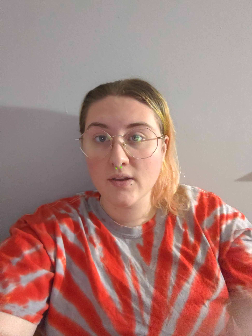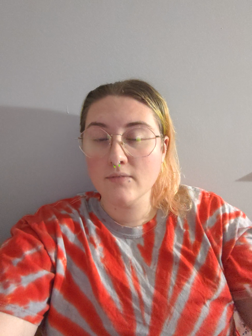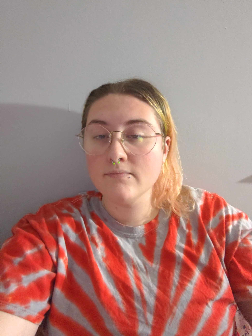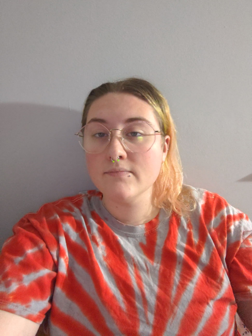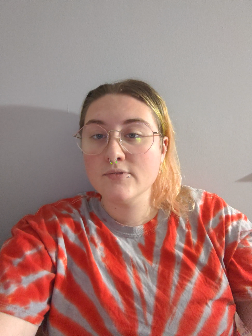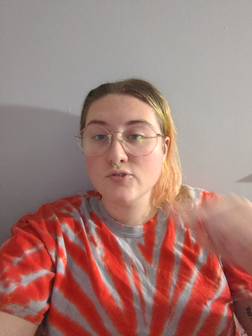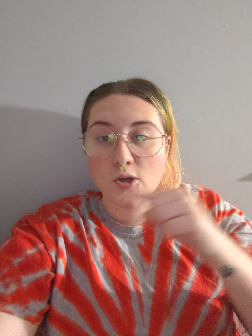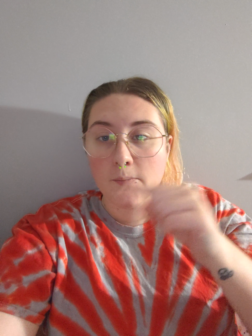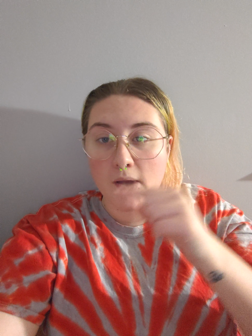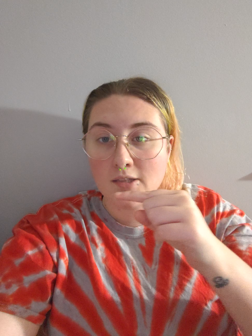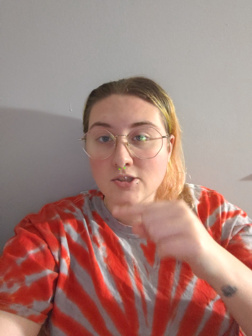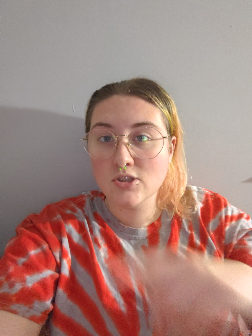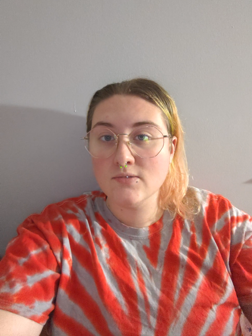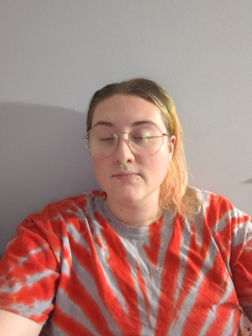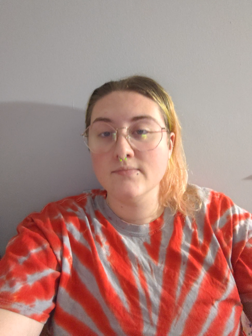toothbrush